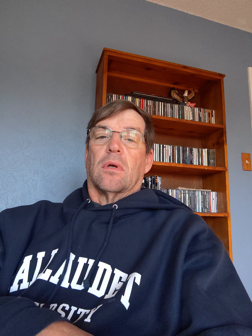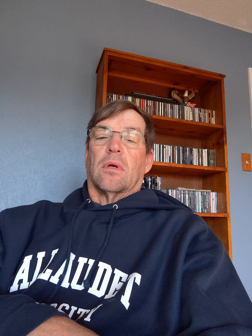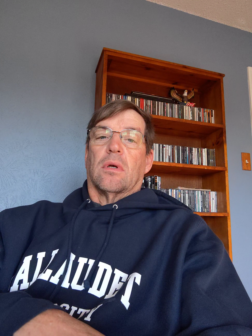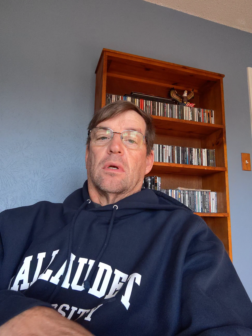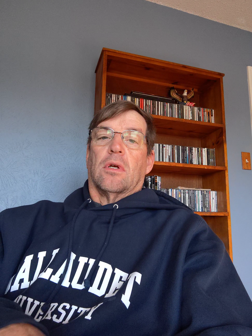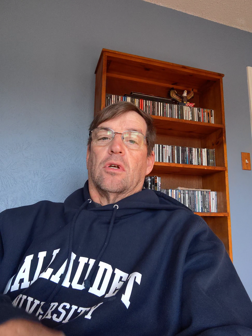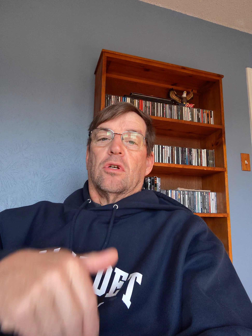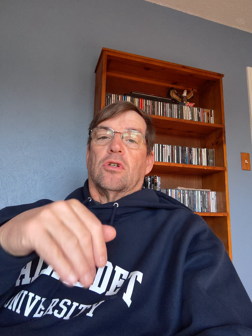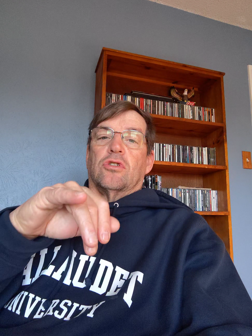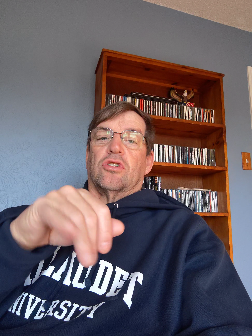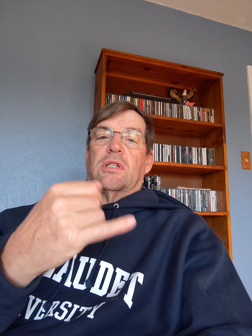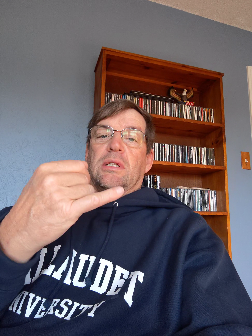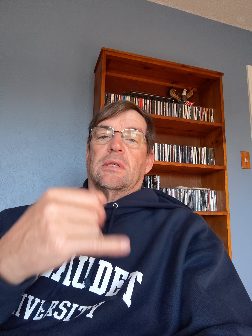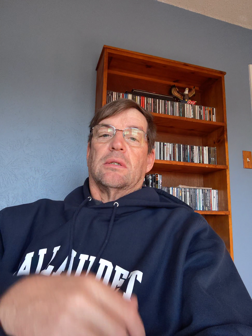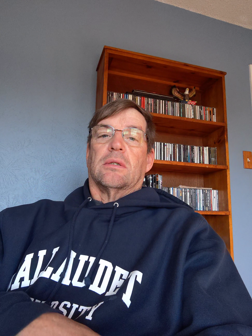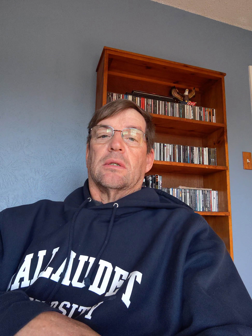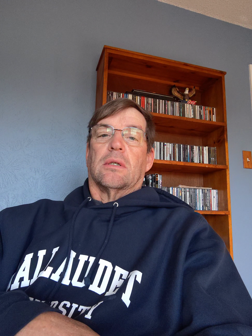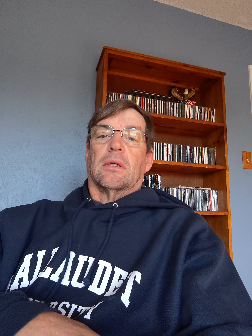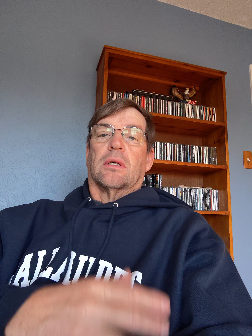jeans